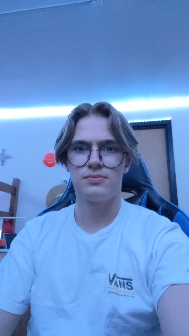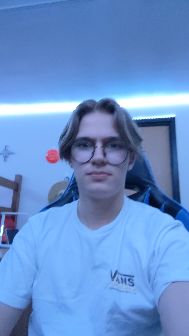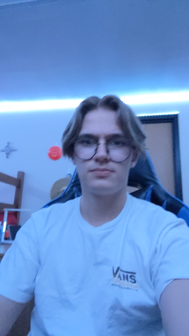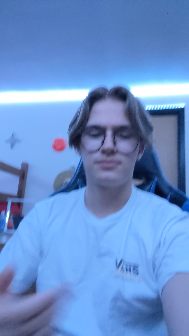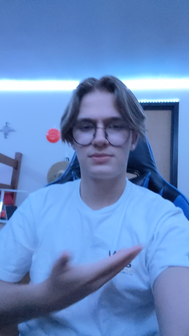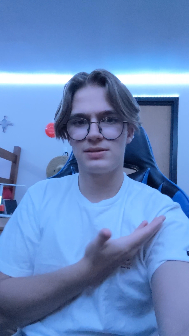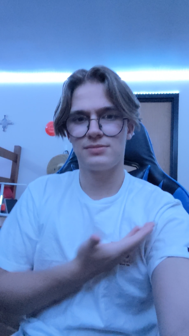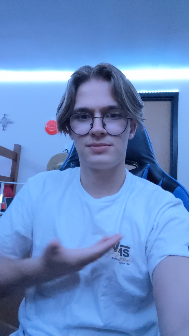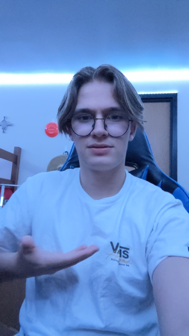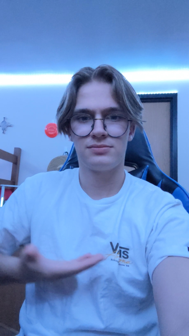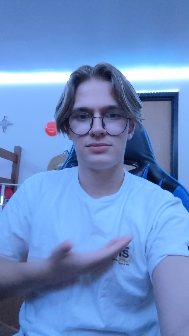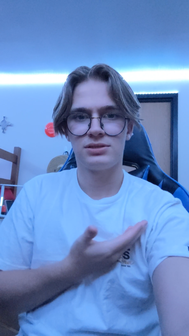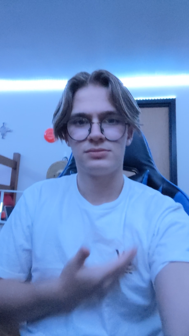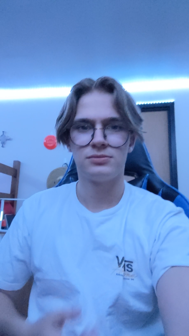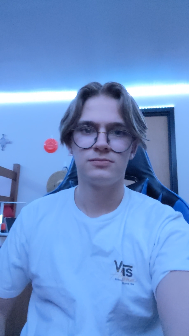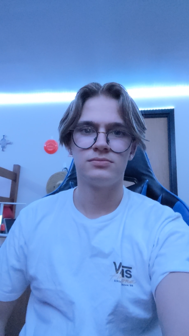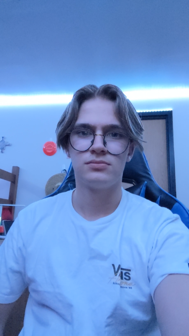baby